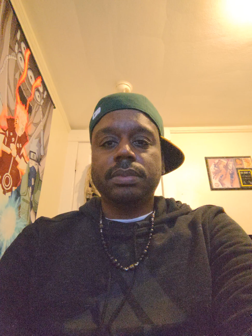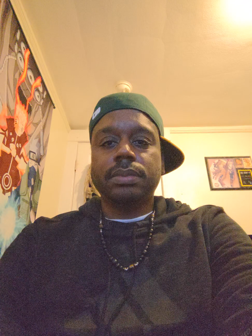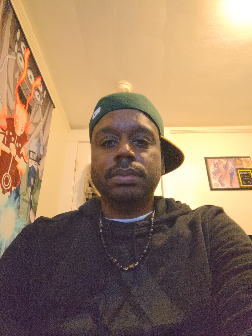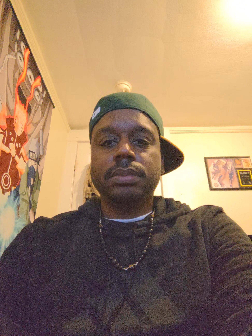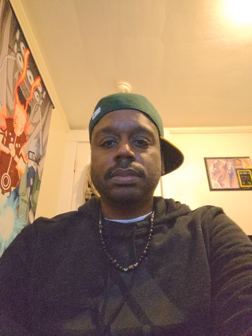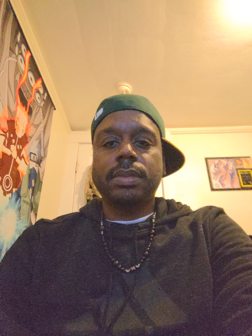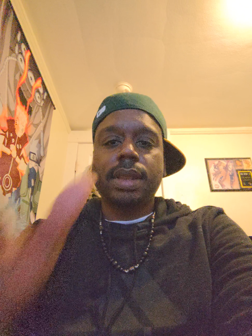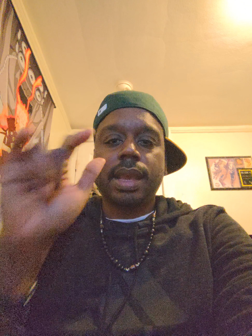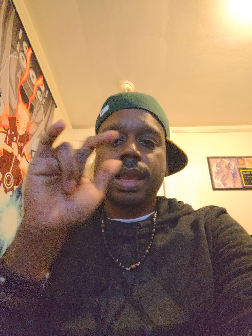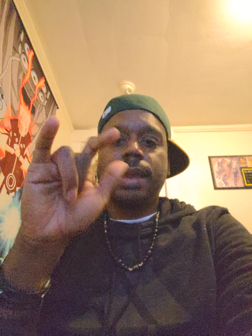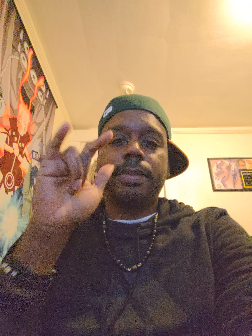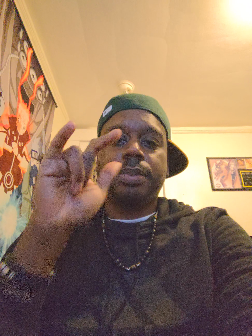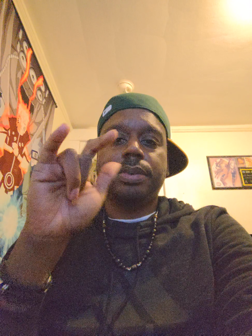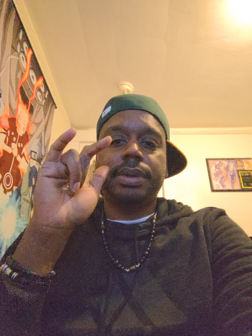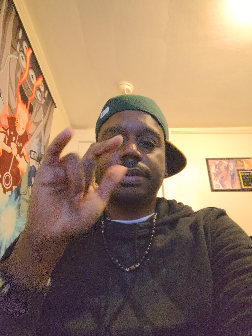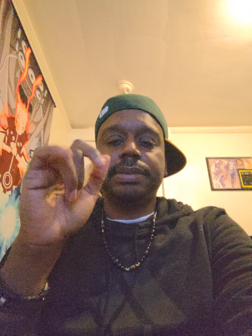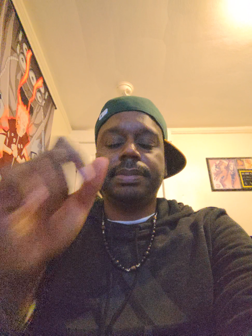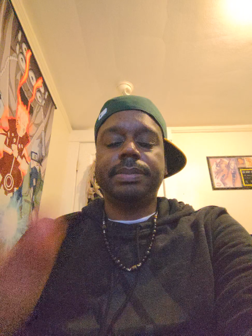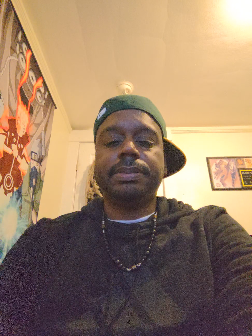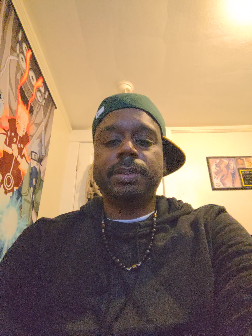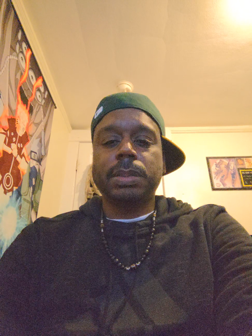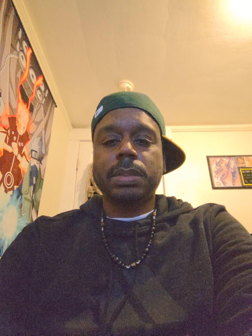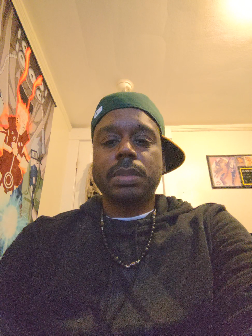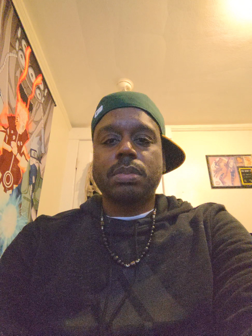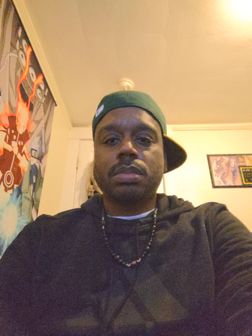airplane